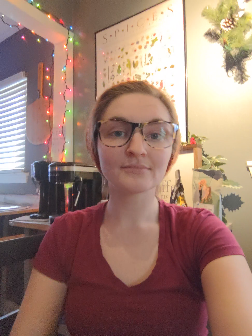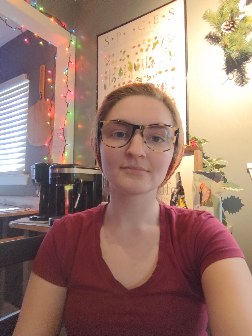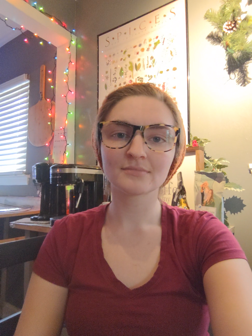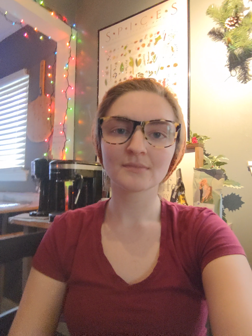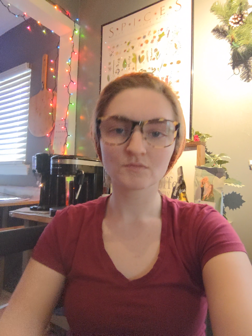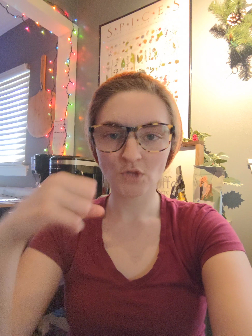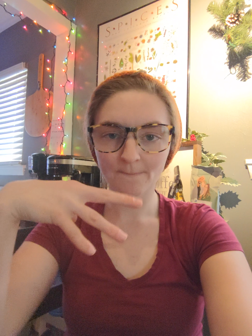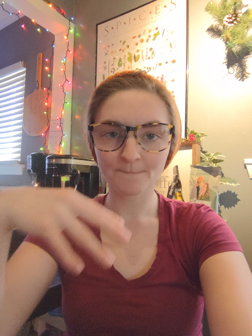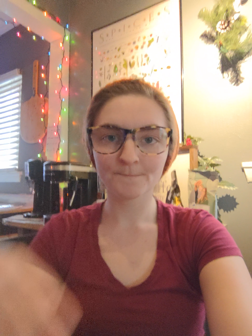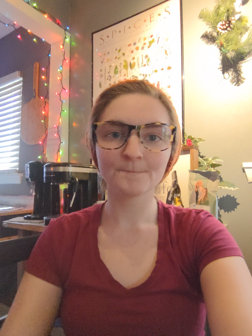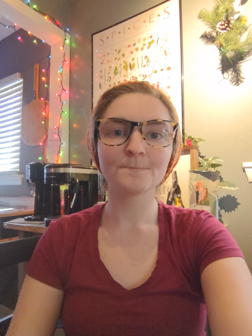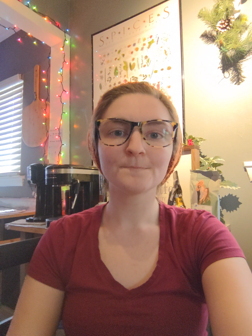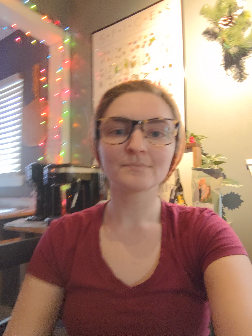drop